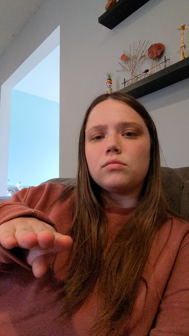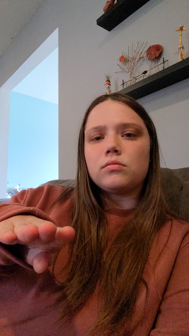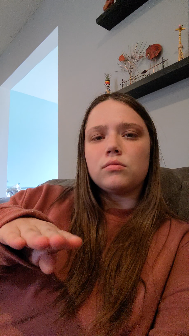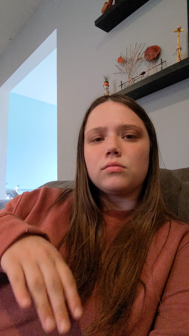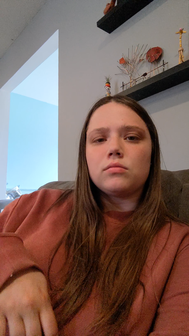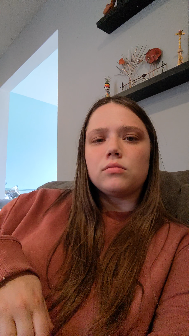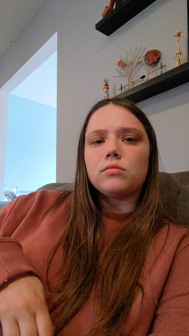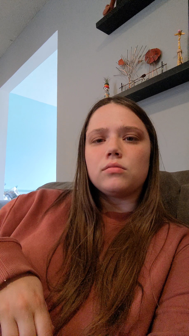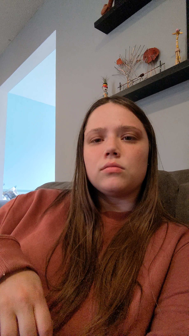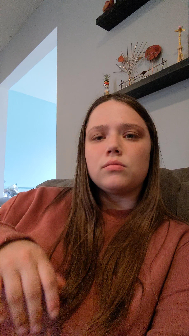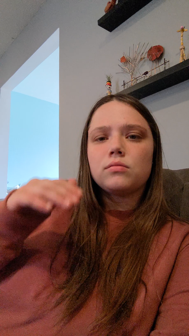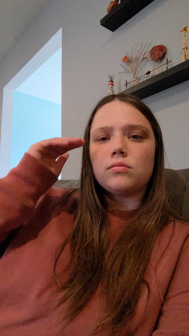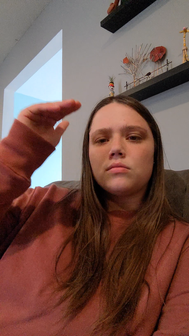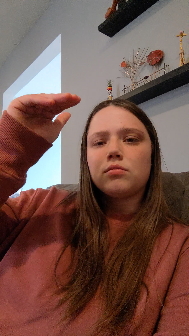big